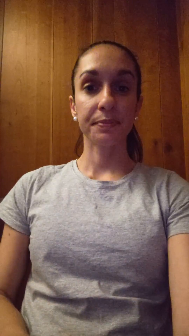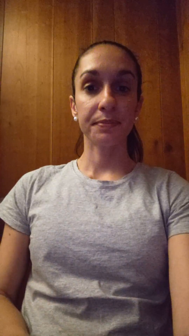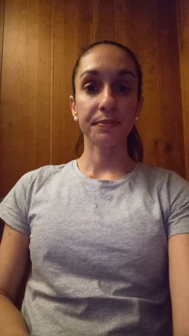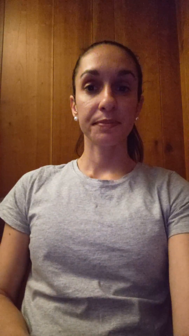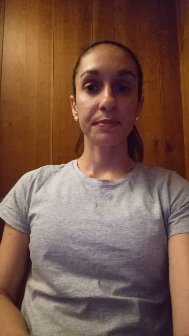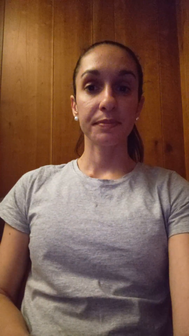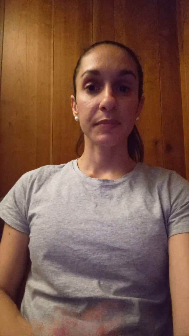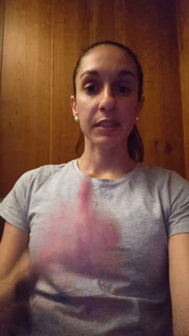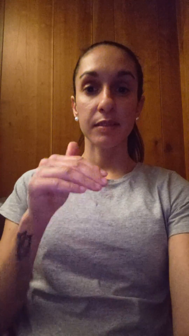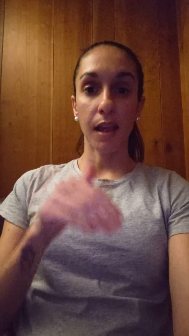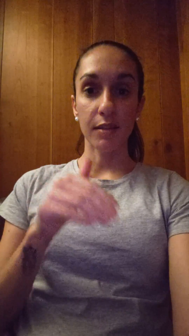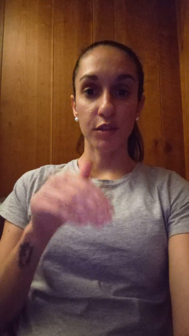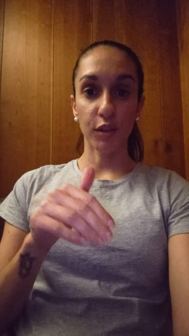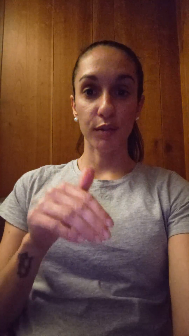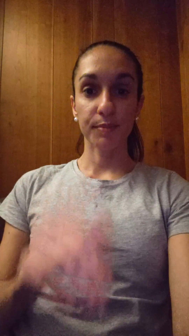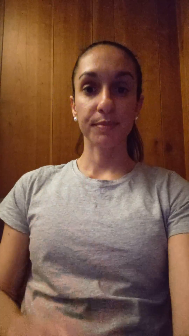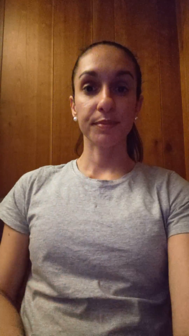doctor